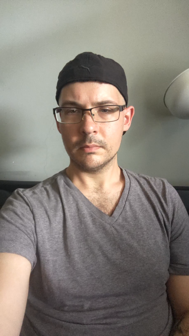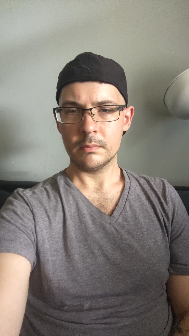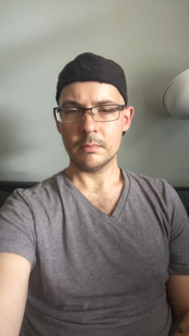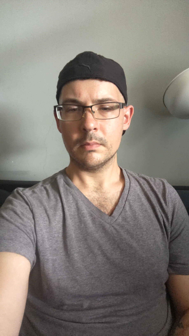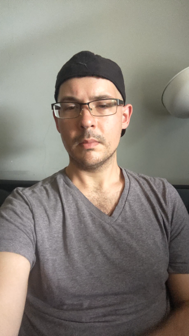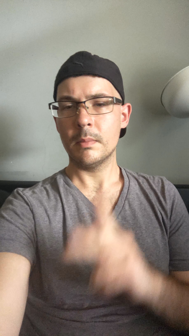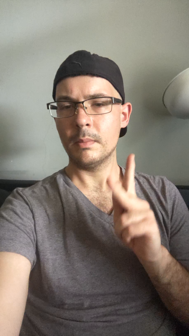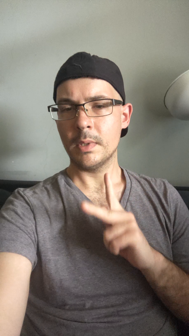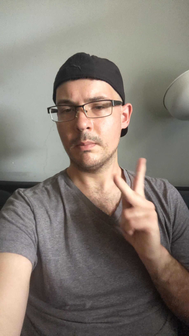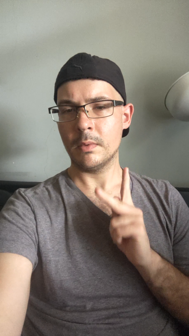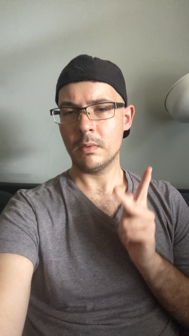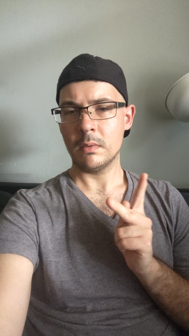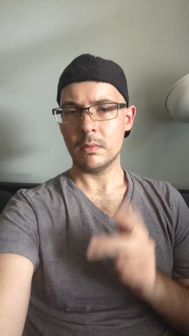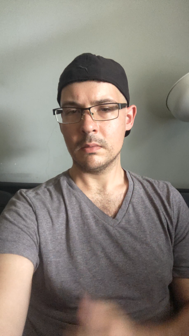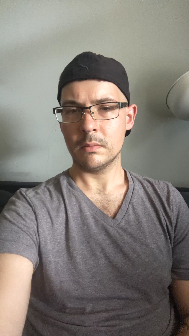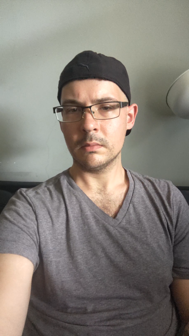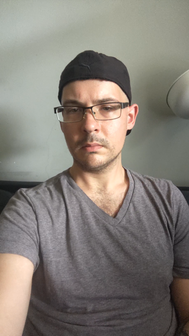people